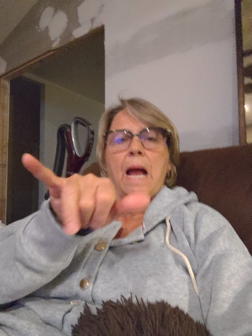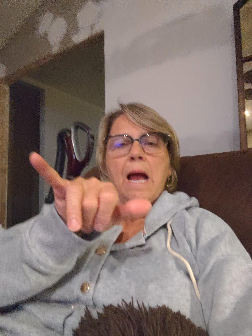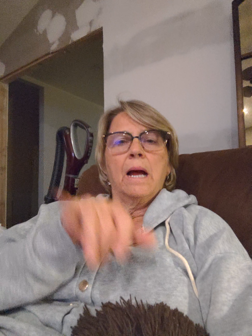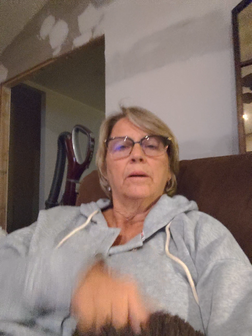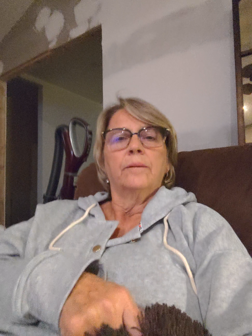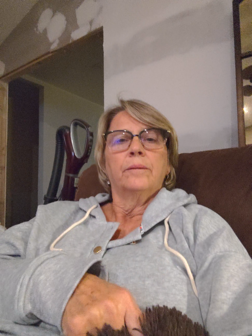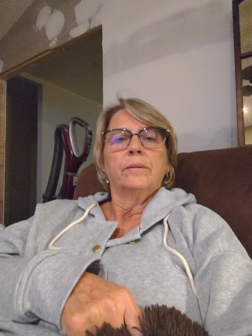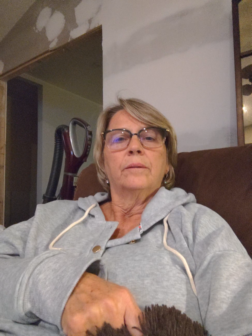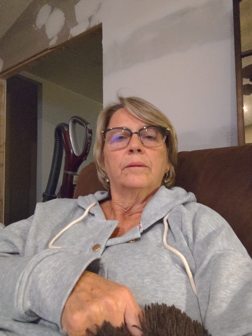stay